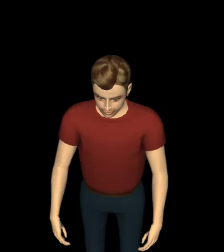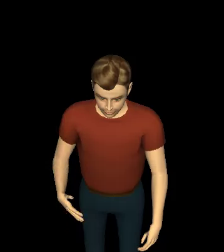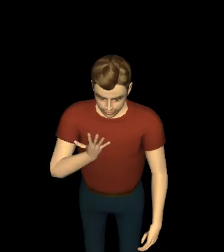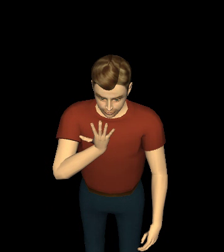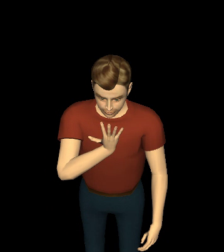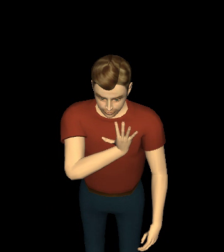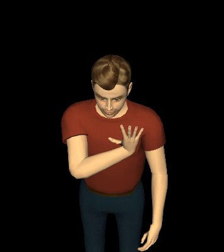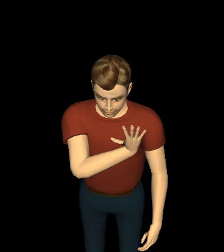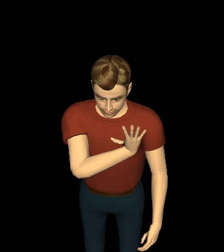لطيف